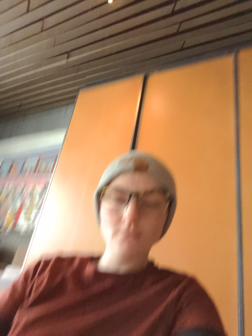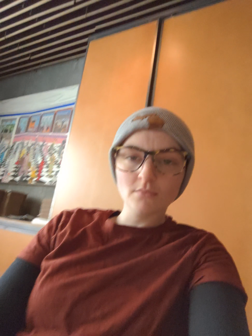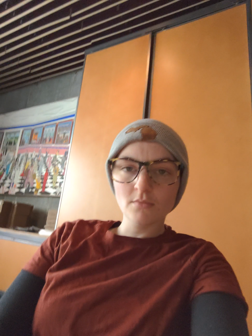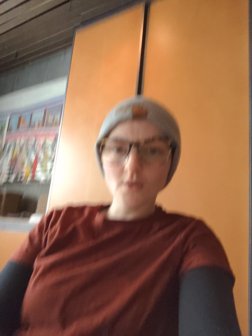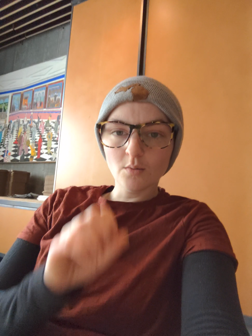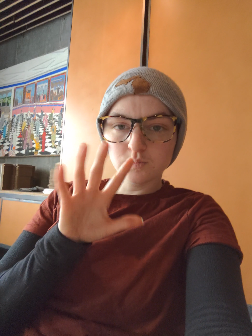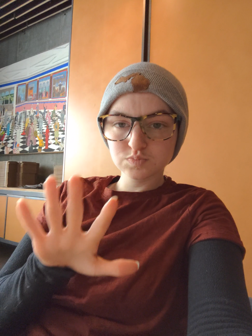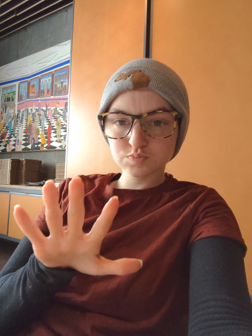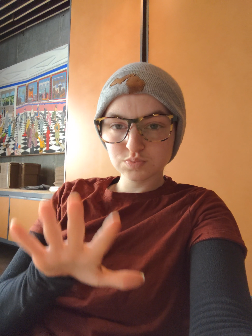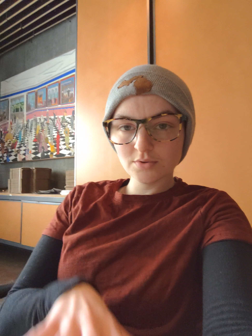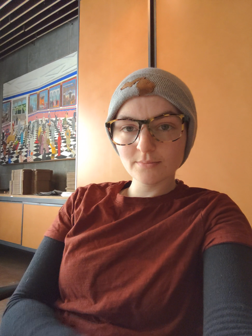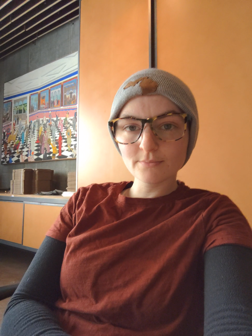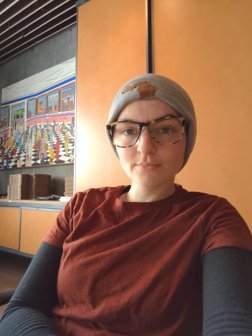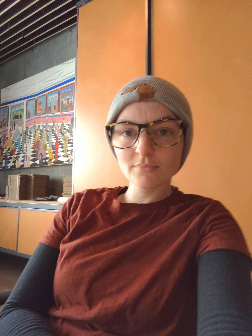blow